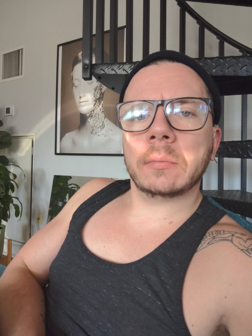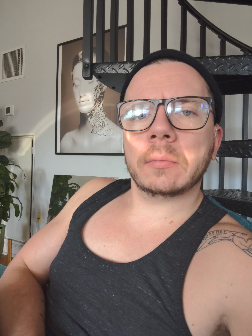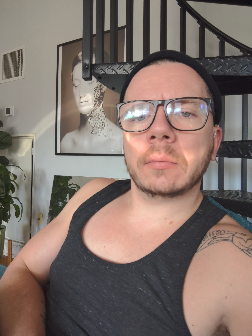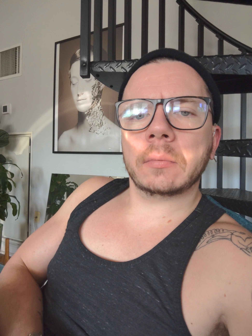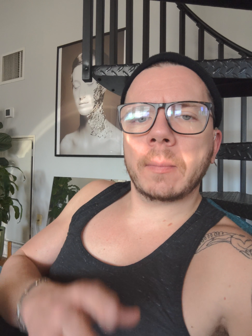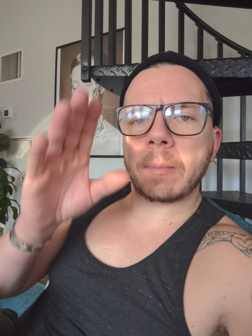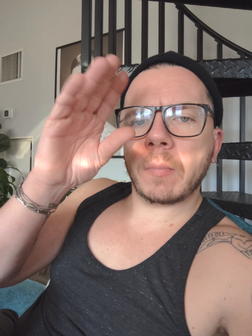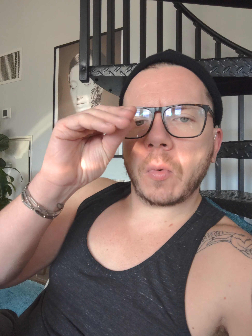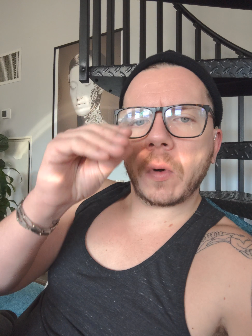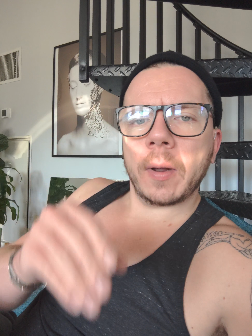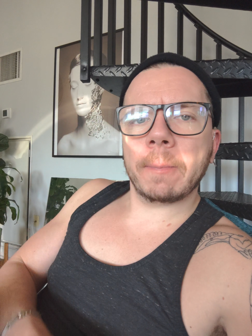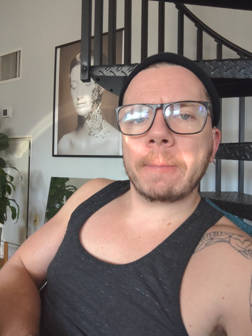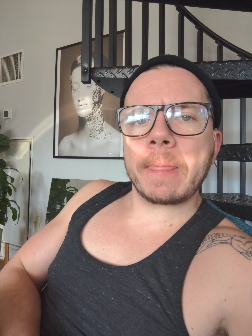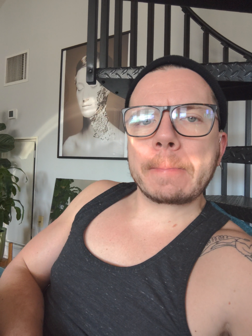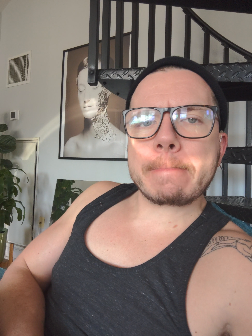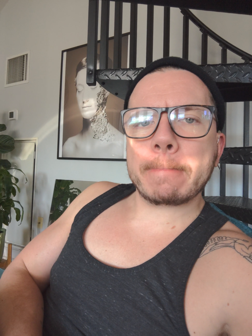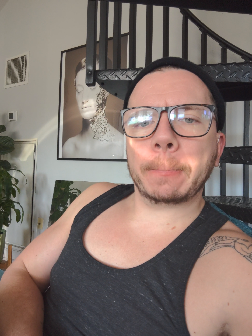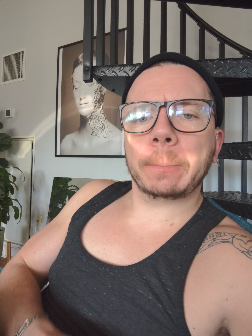boy